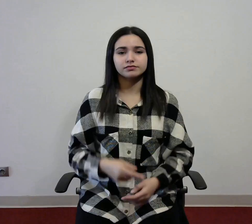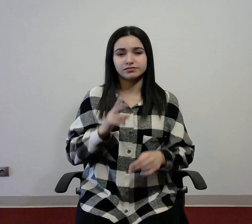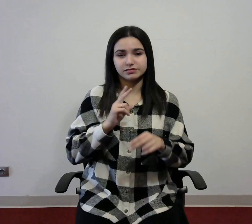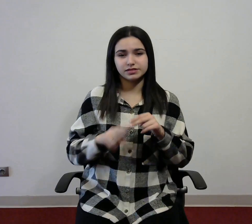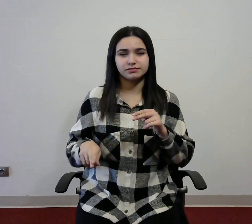itmiş